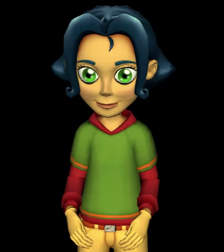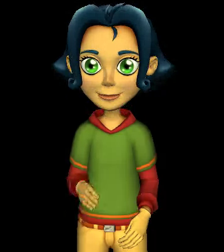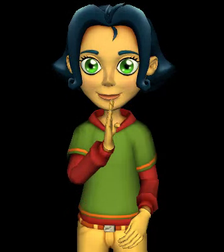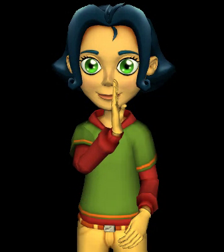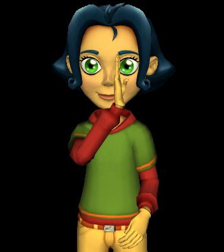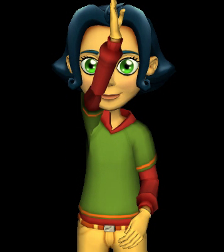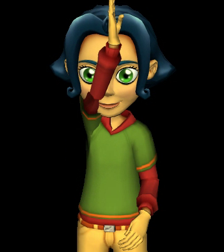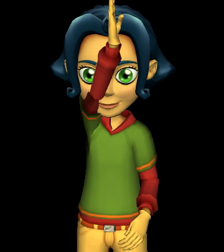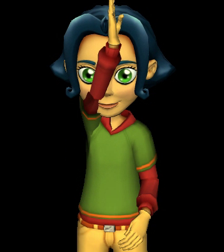منتصف الليل